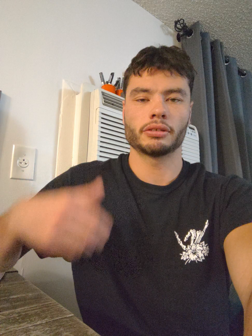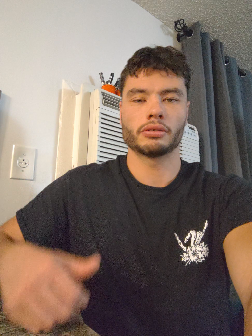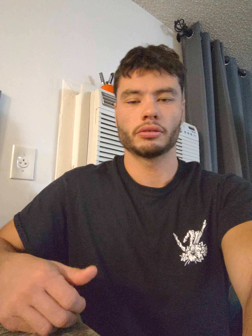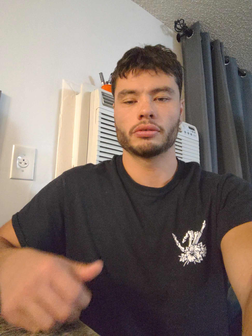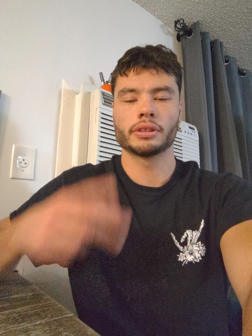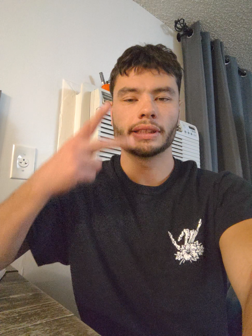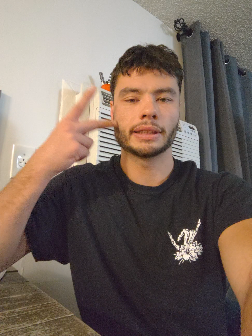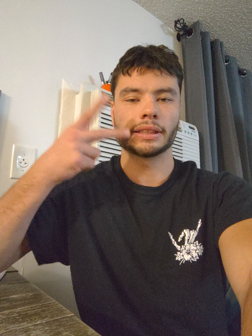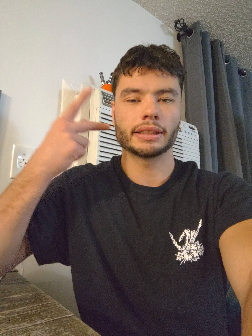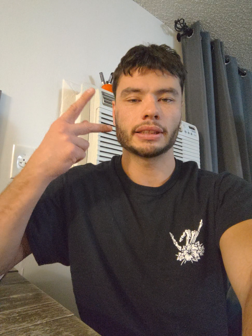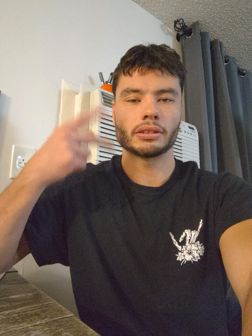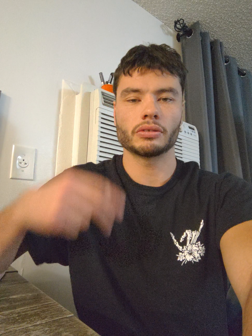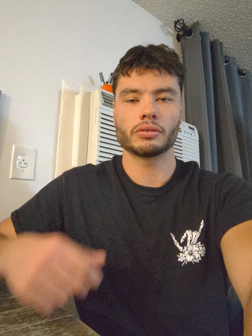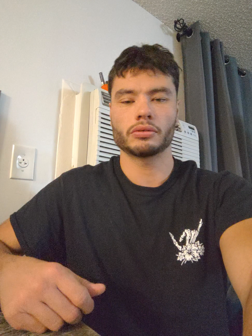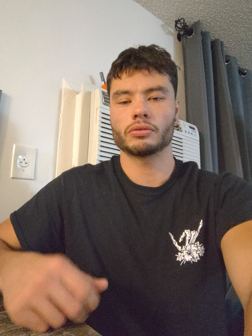kitty